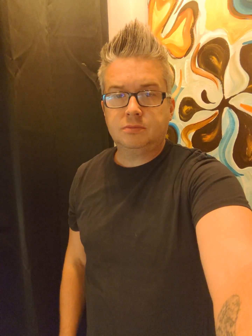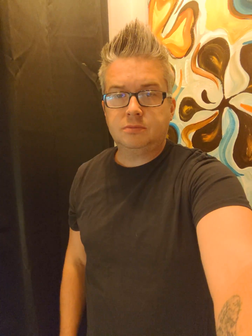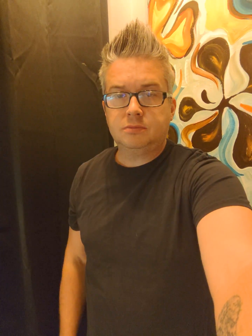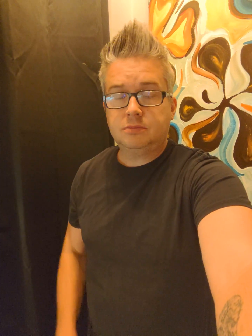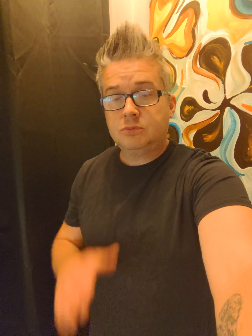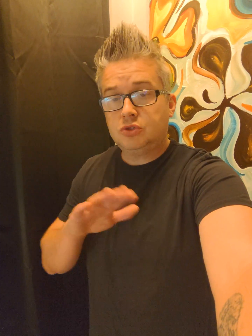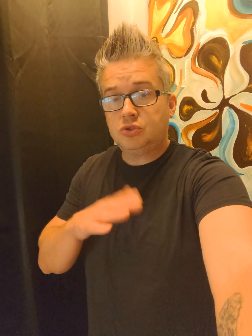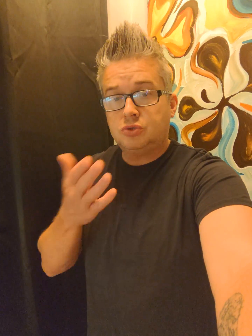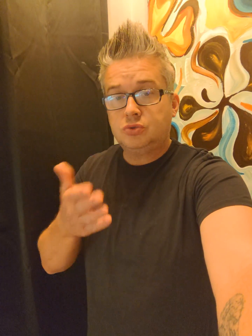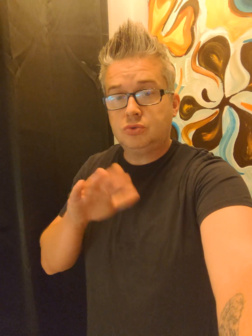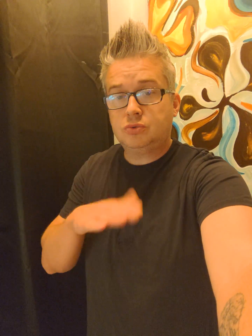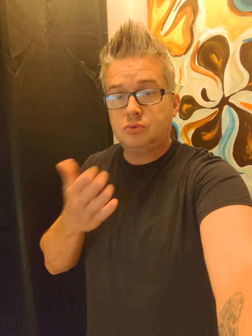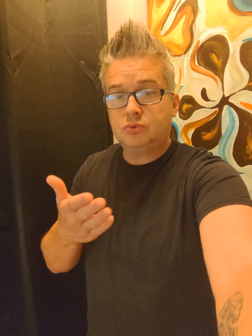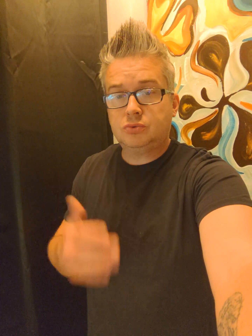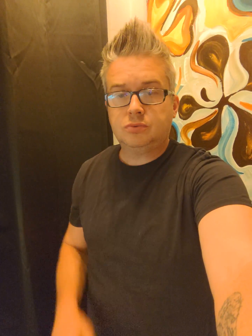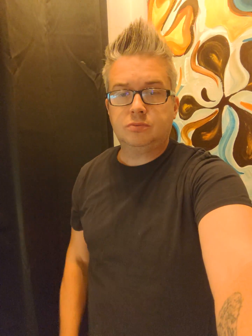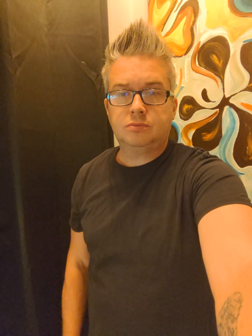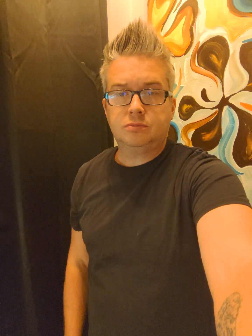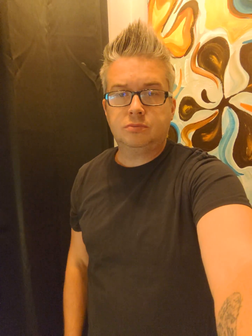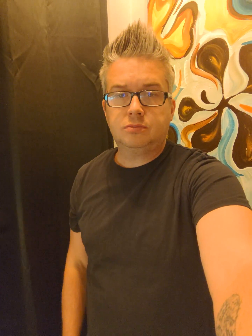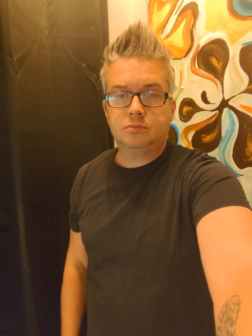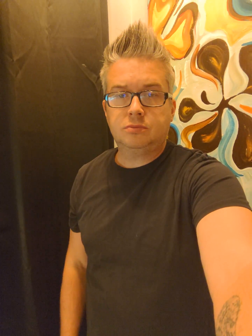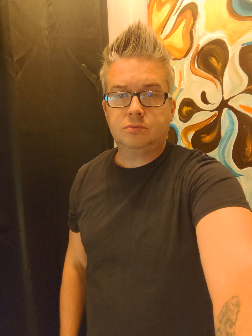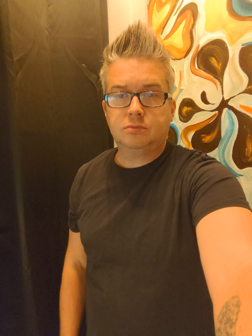kitchen